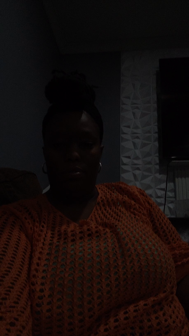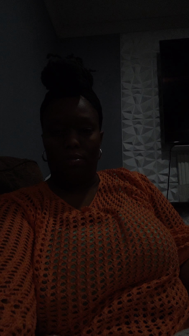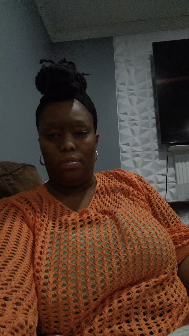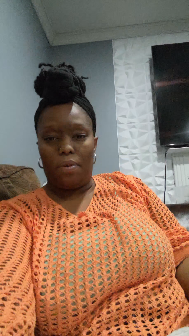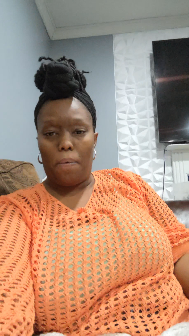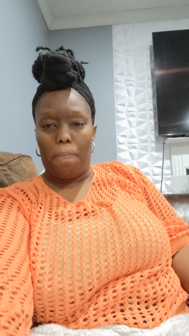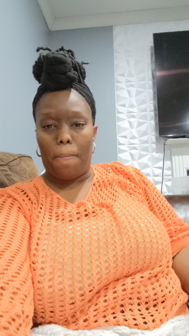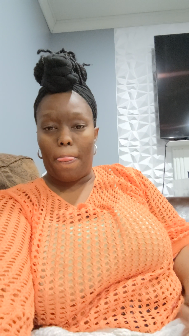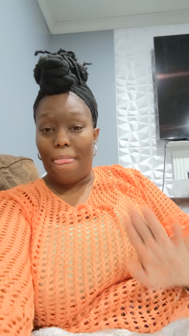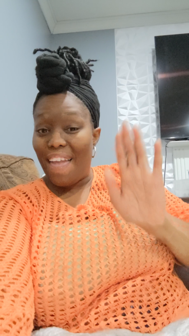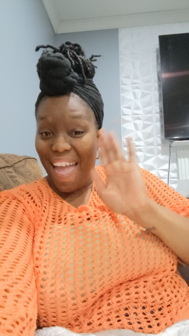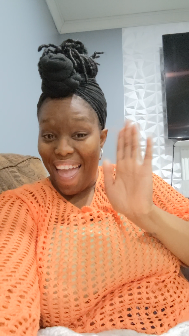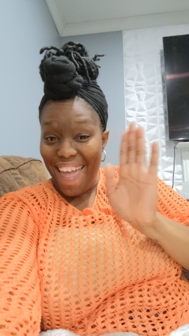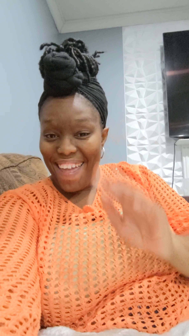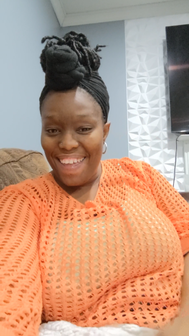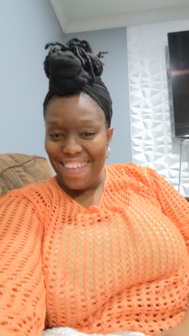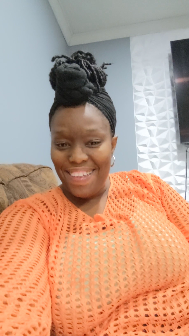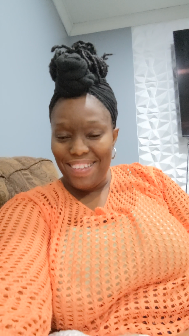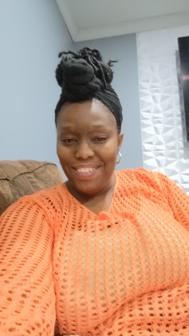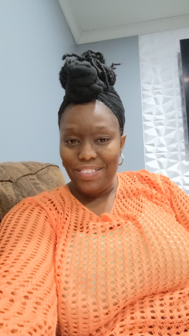hi